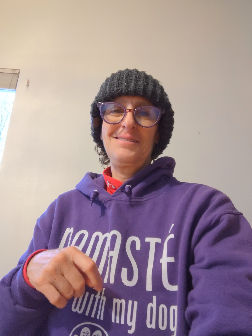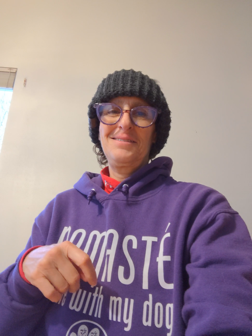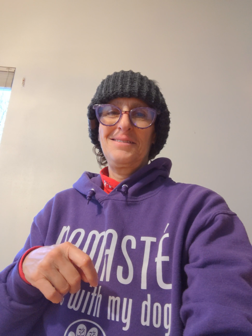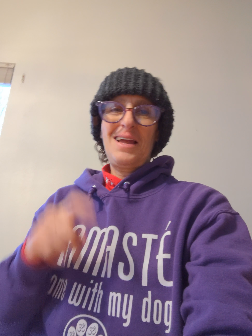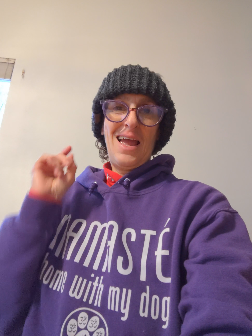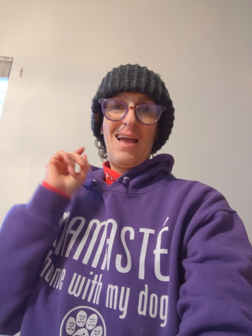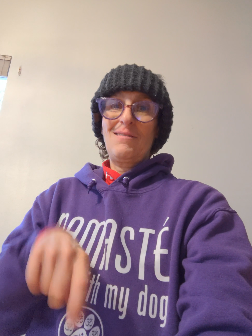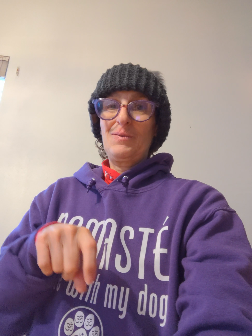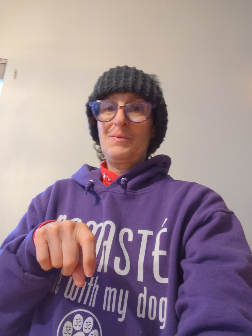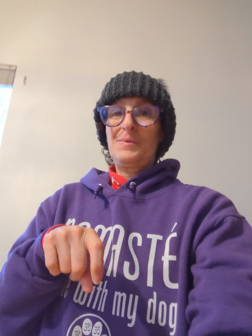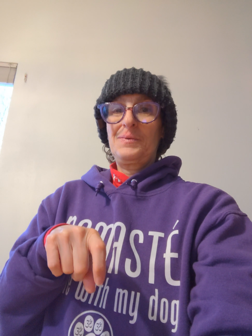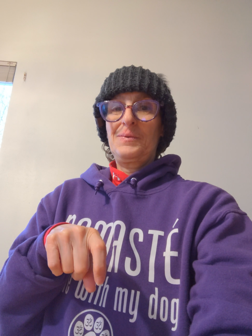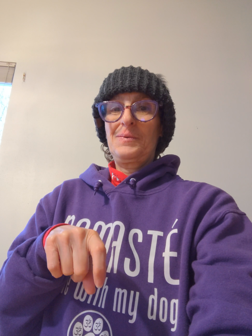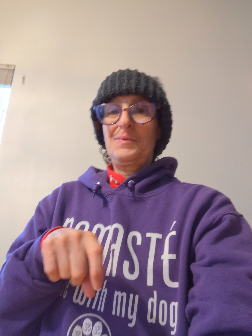have to